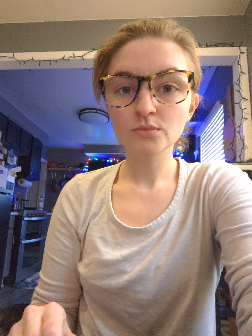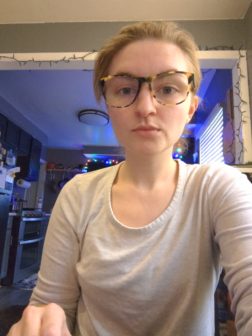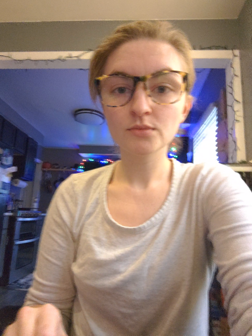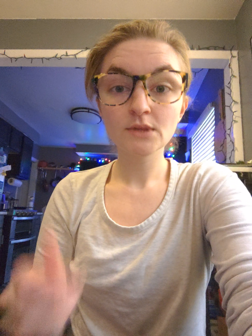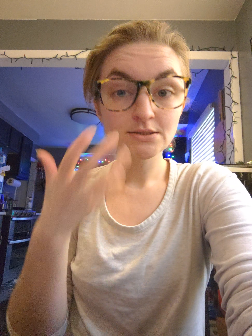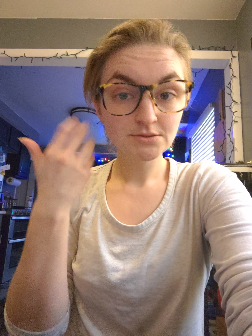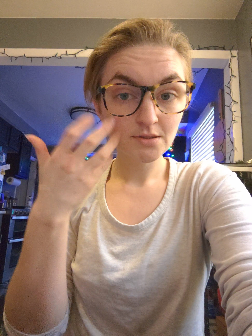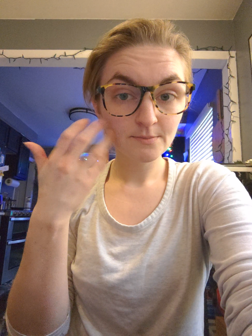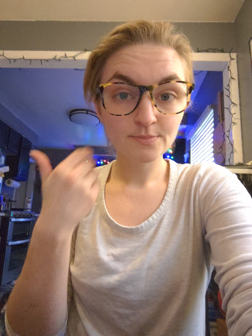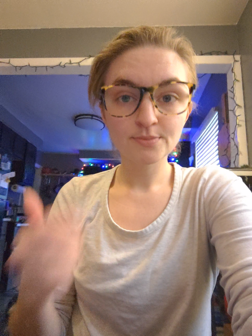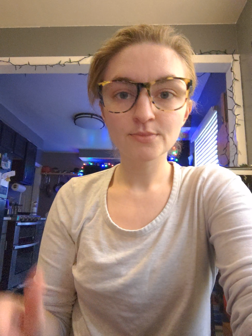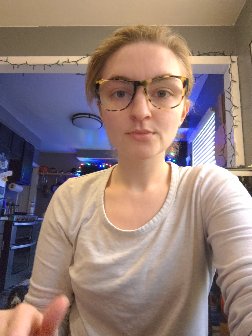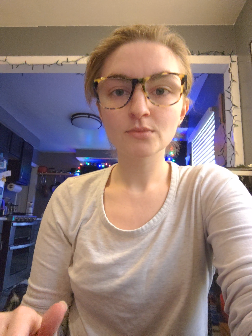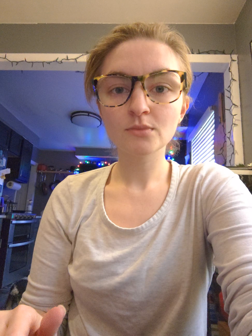tiger